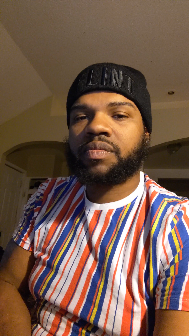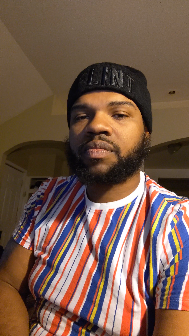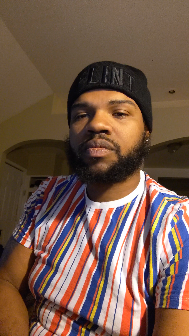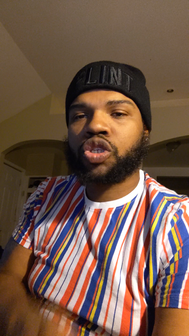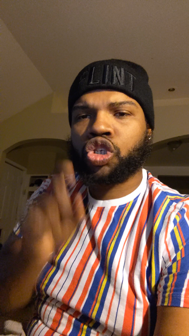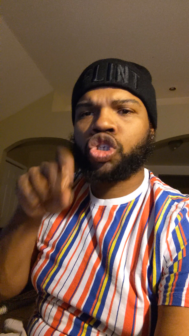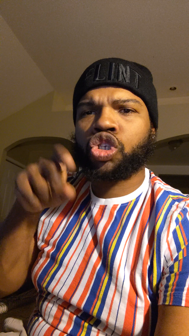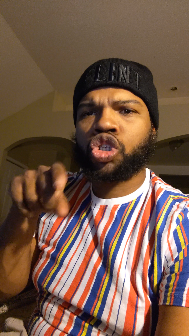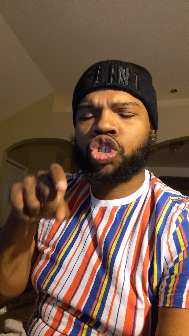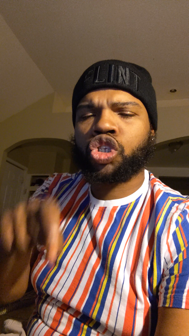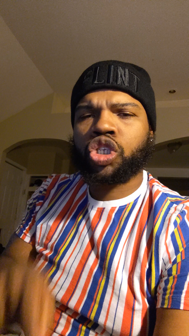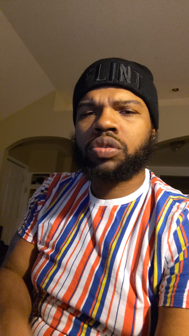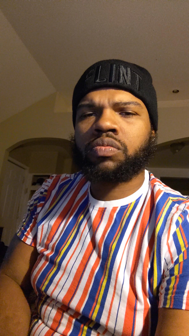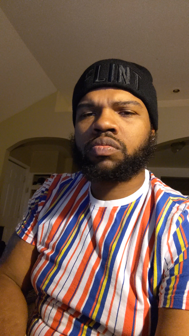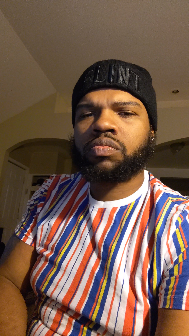should